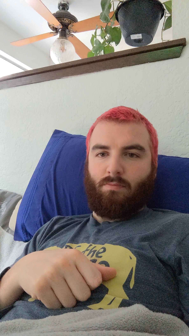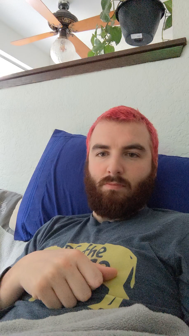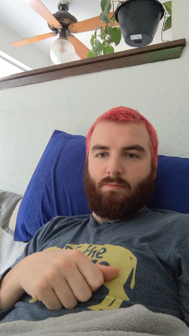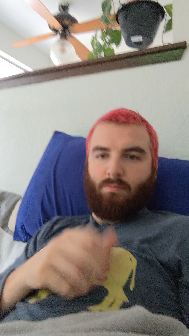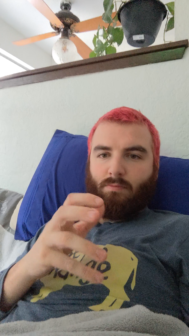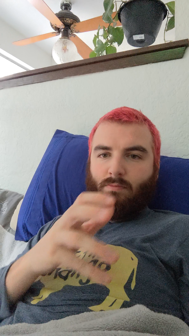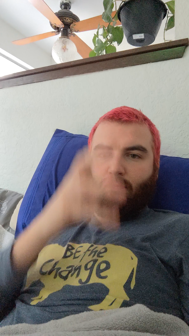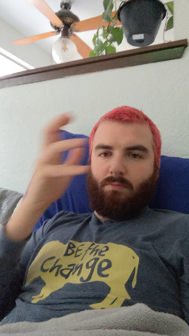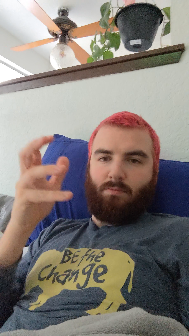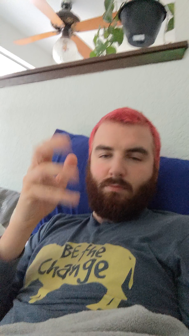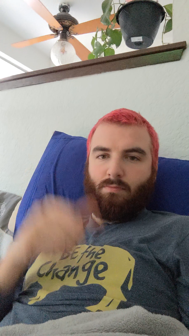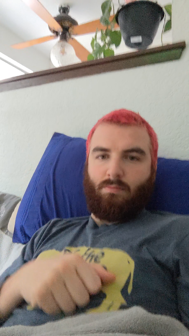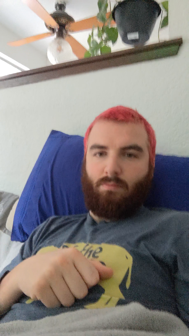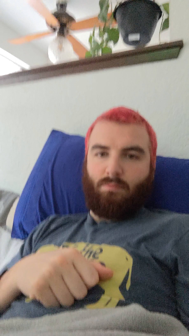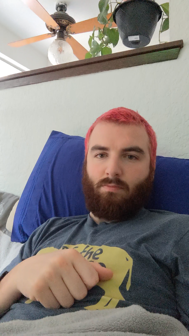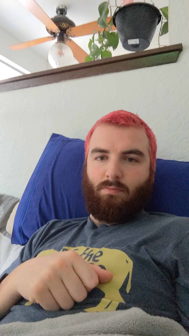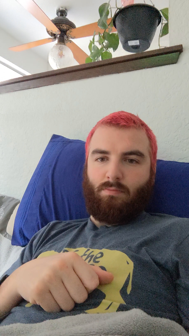a lot